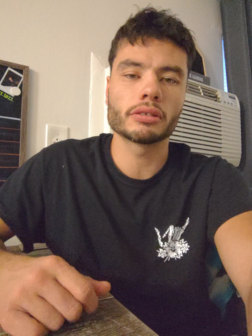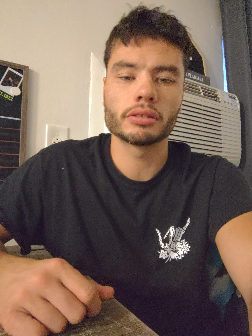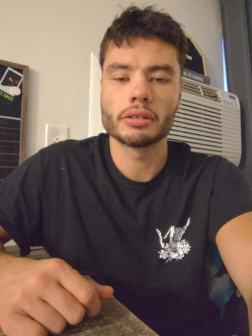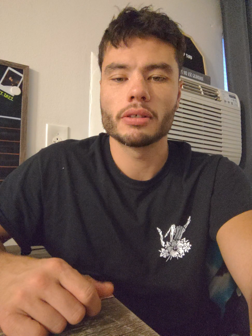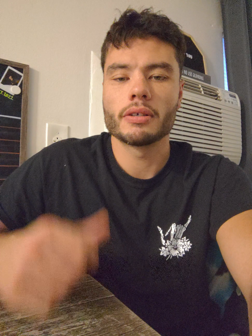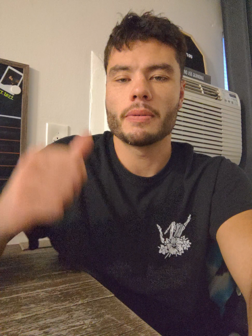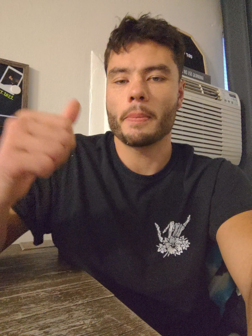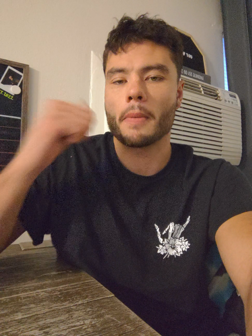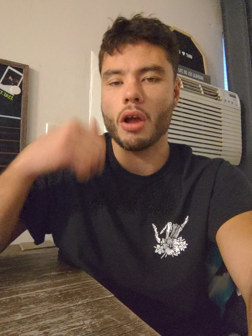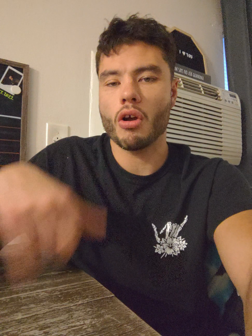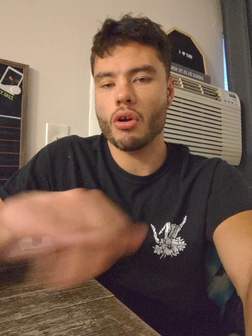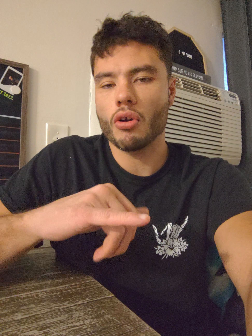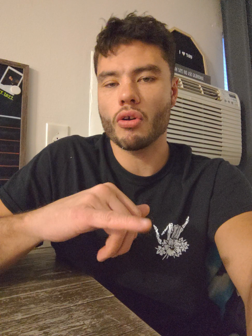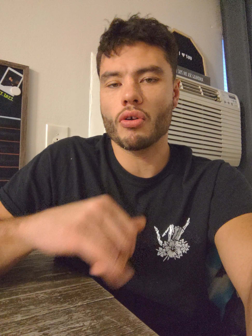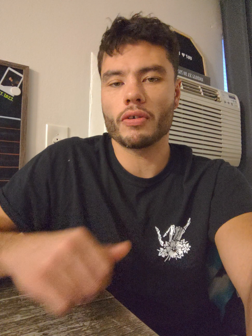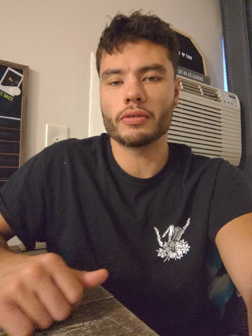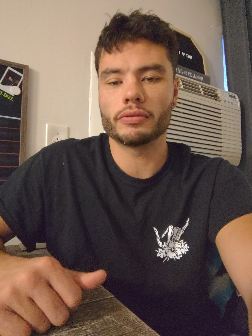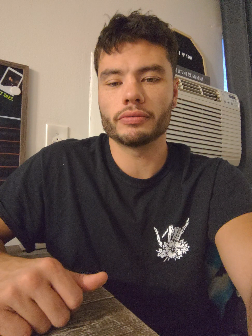backyard